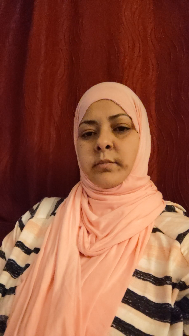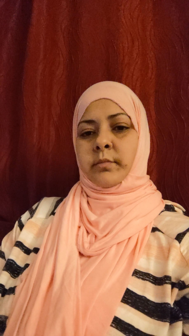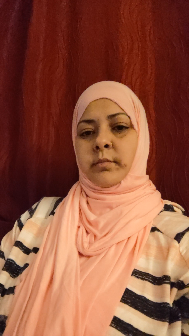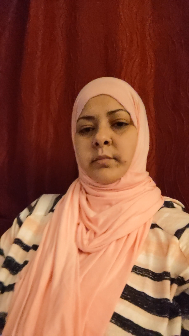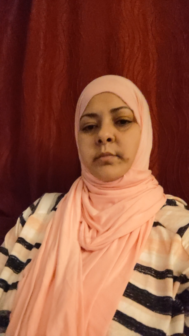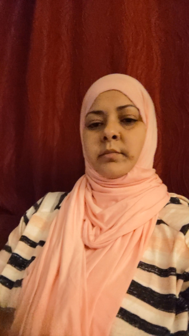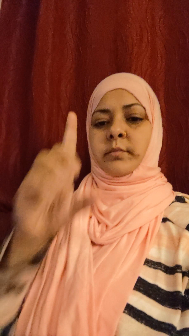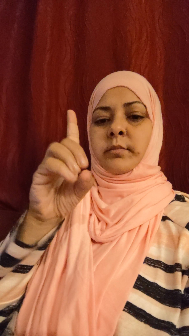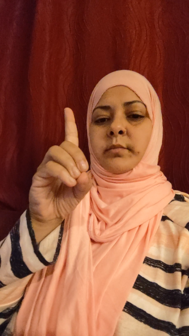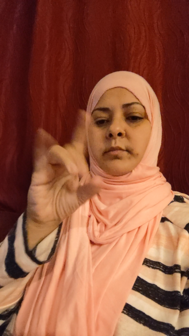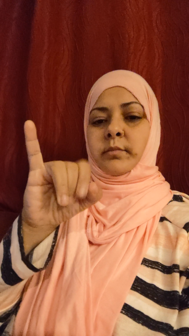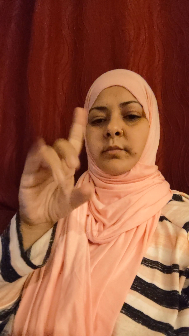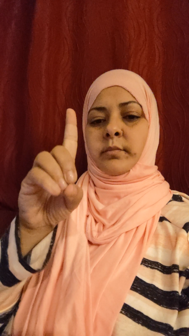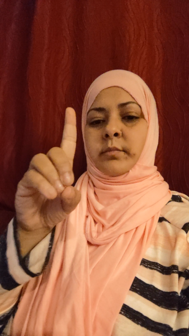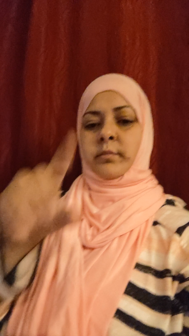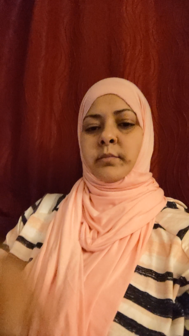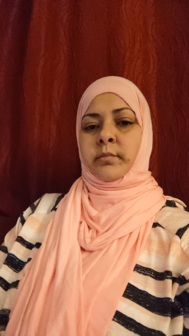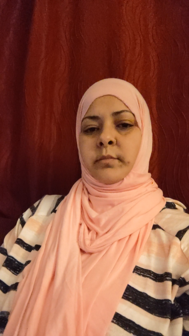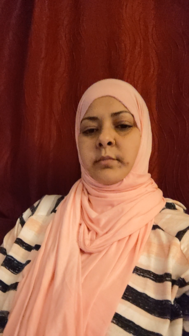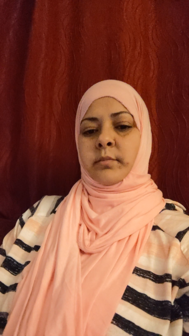did